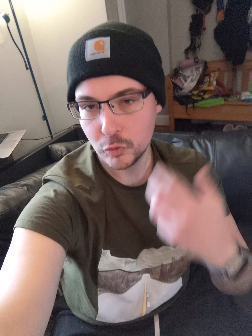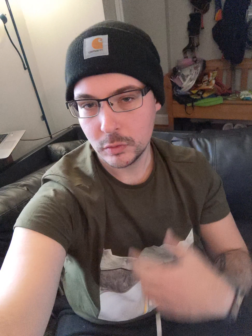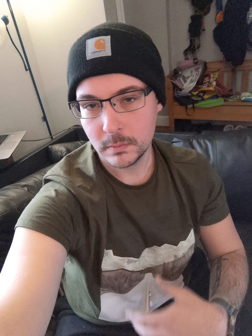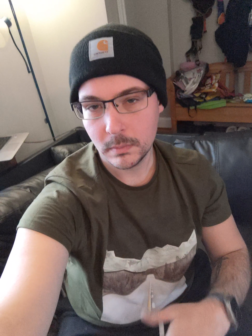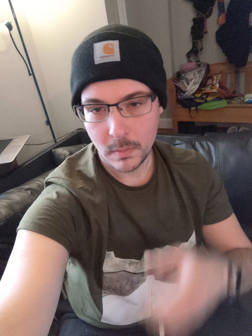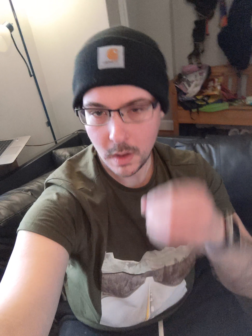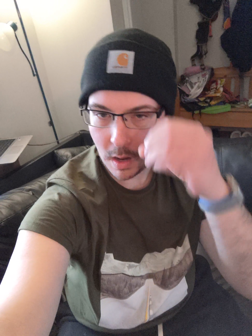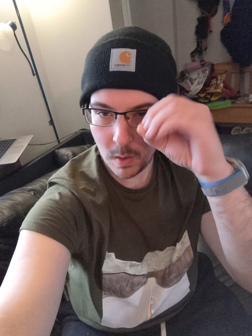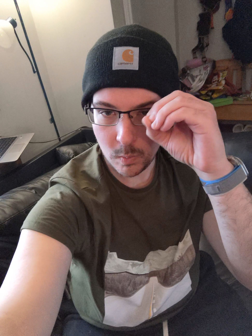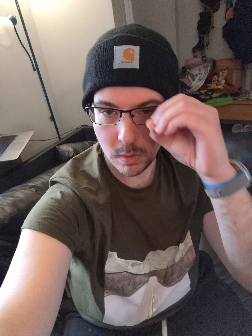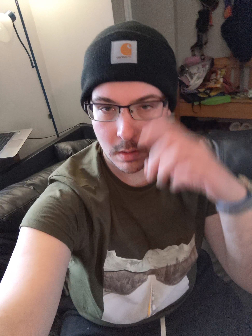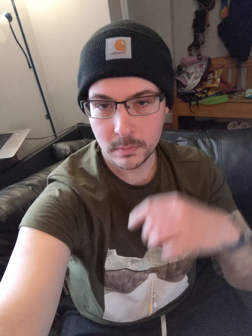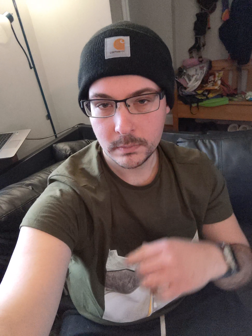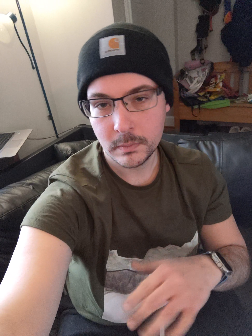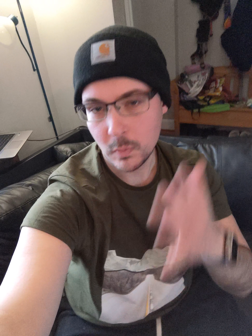owl